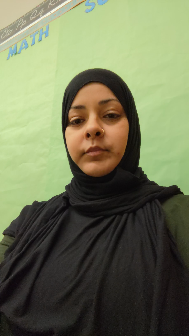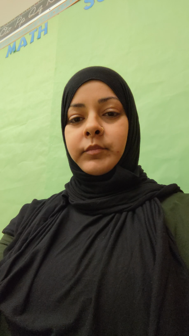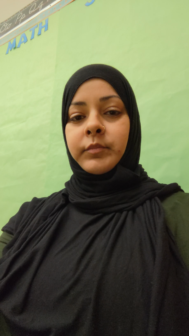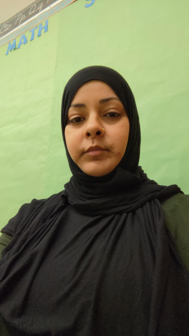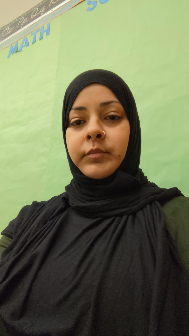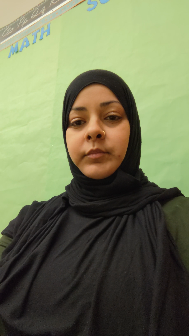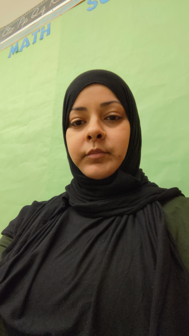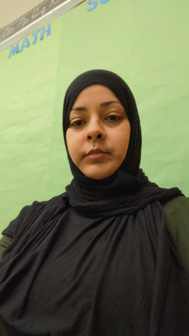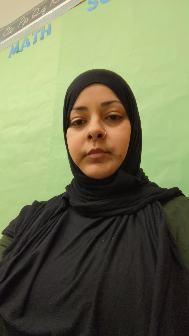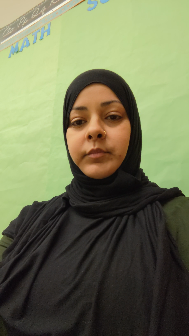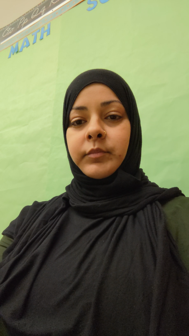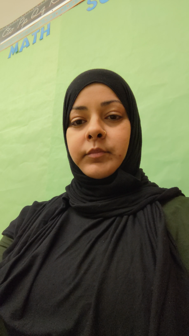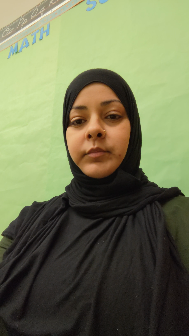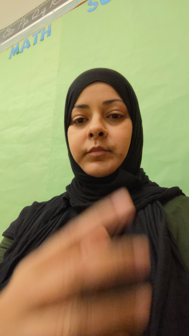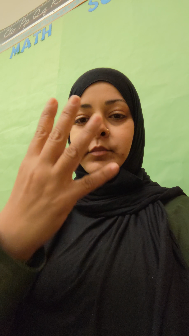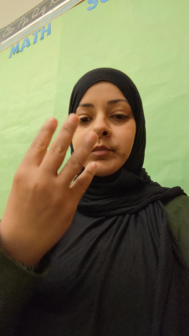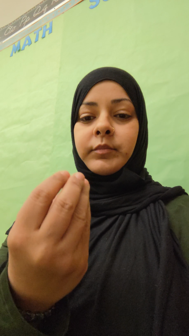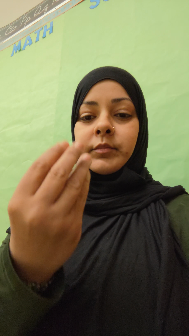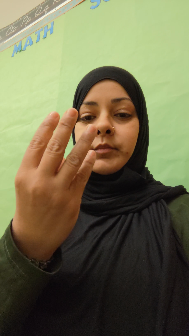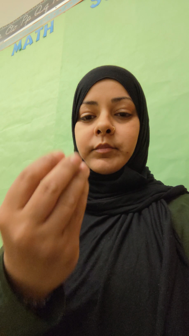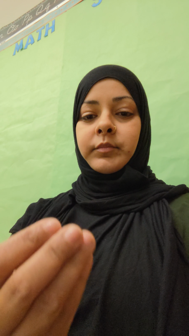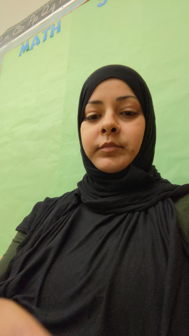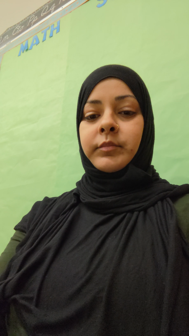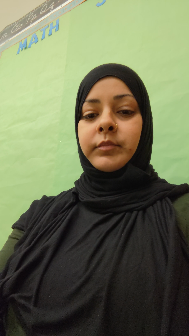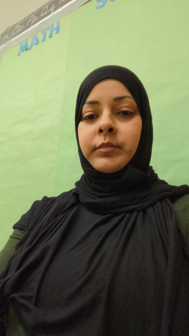gentle